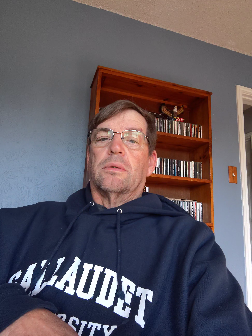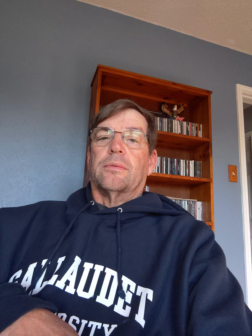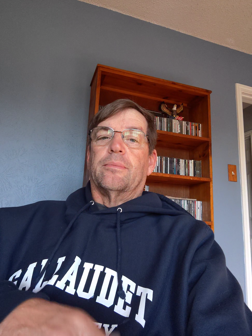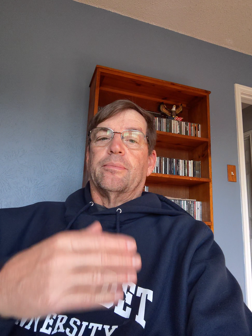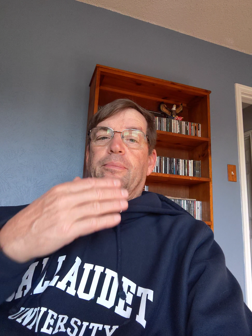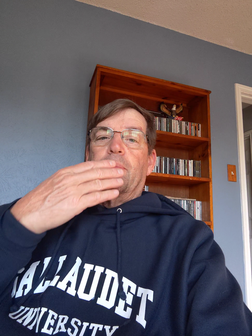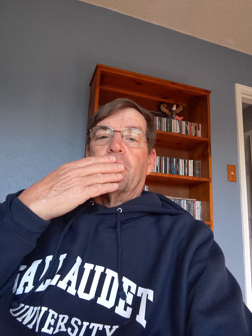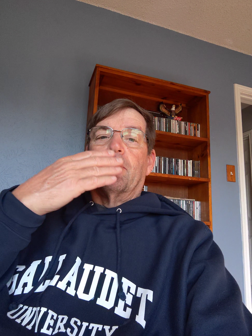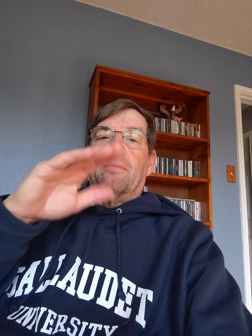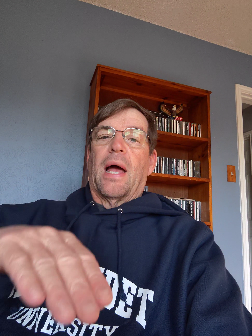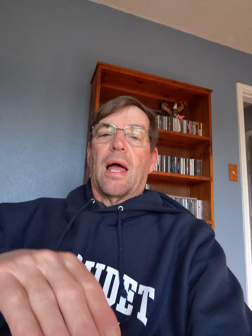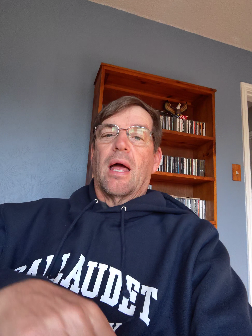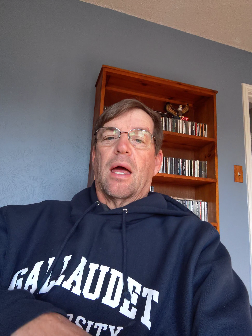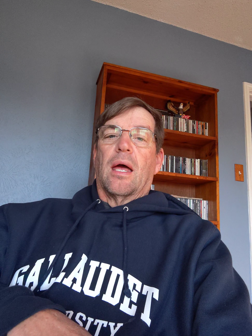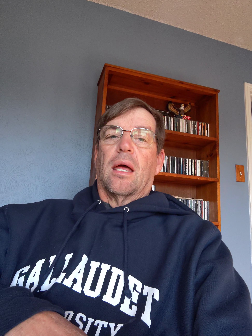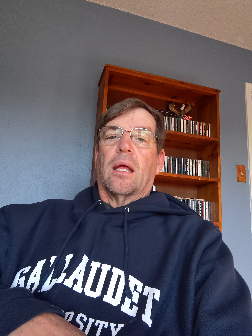bad